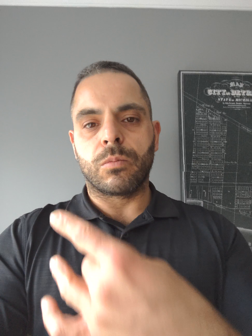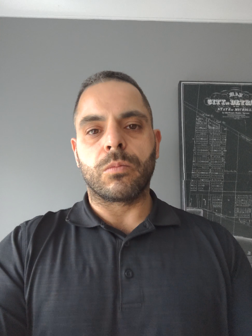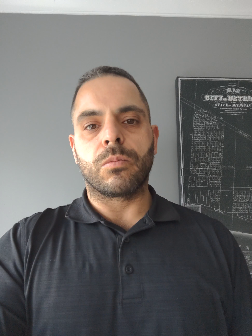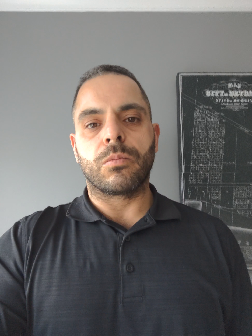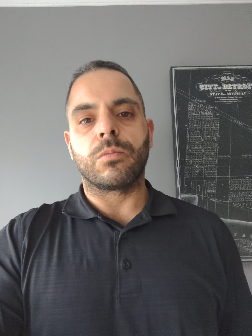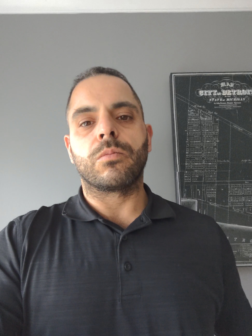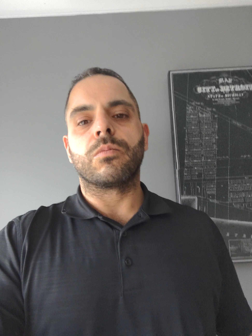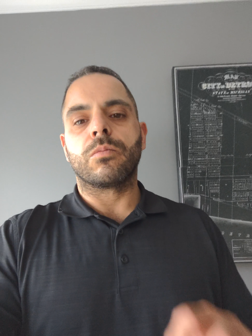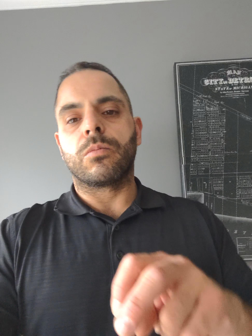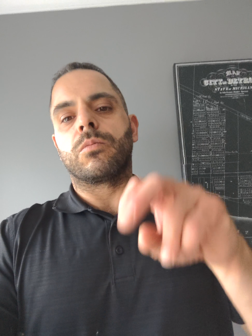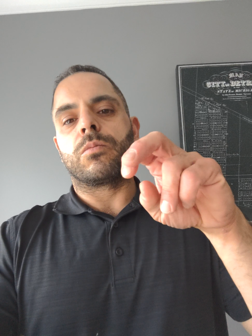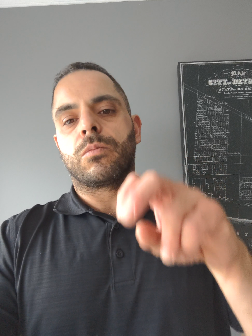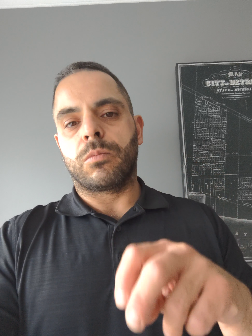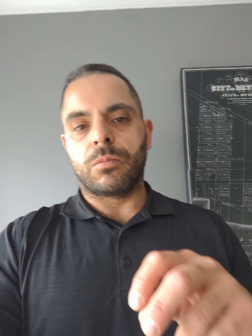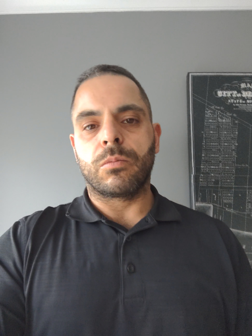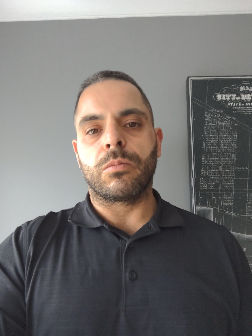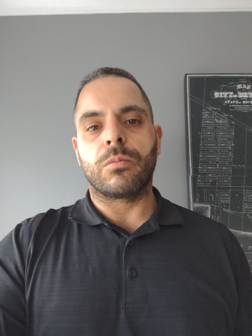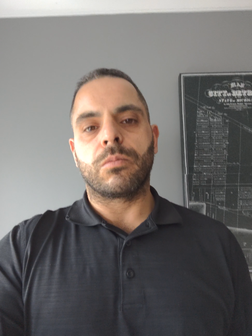jump